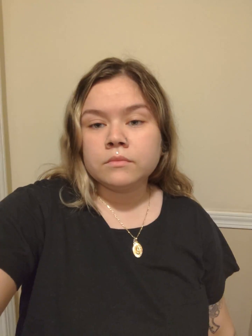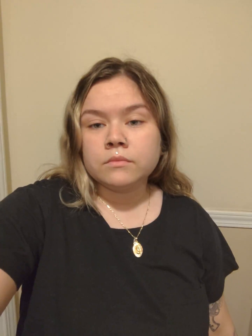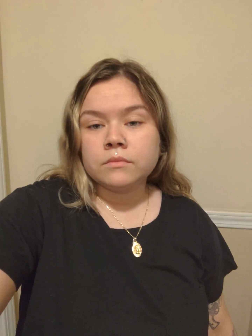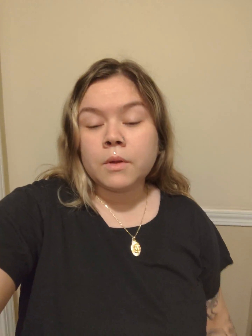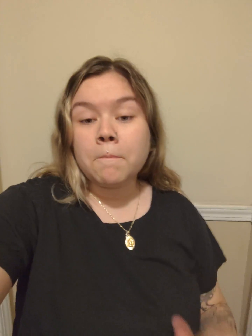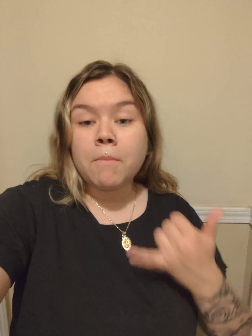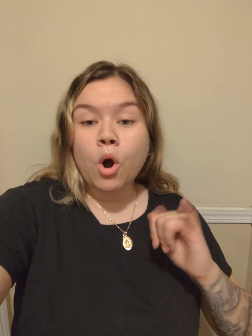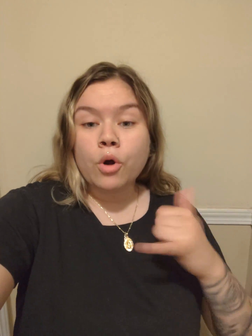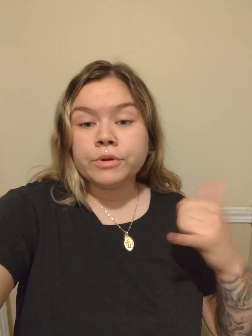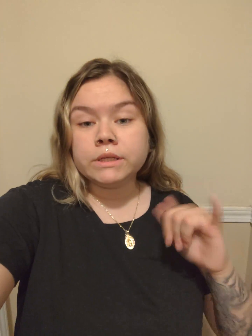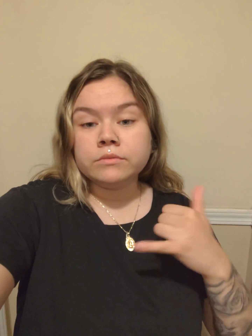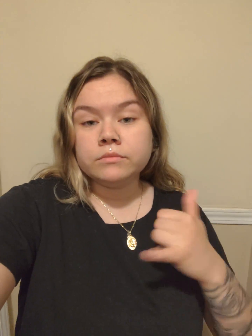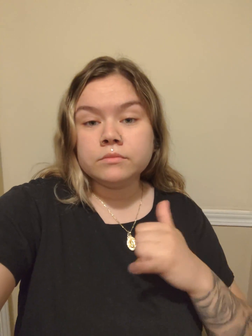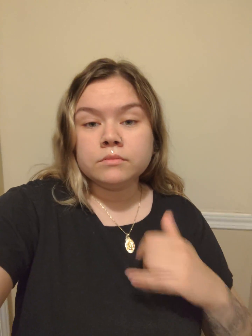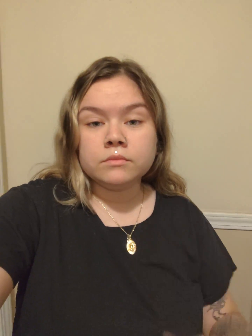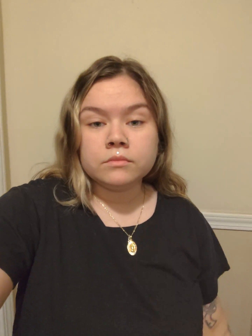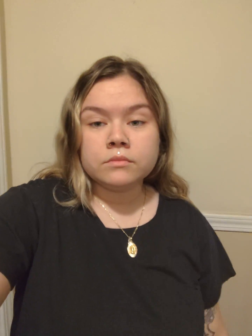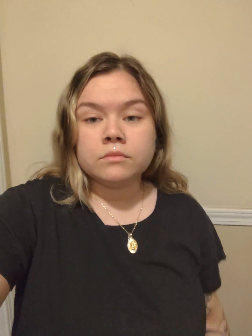party